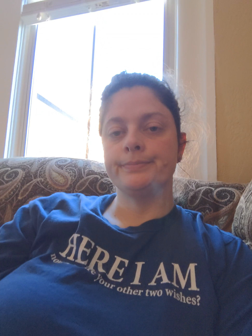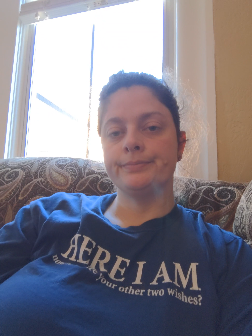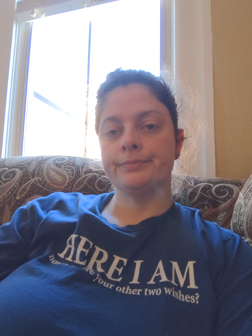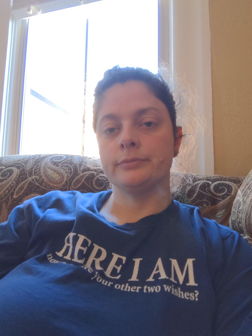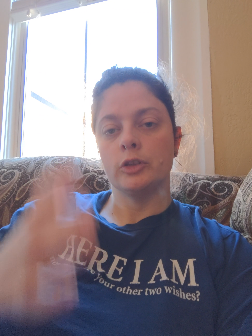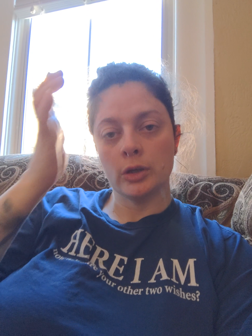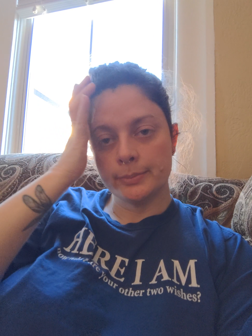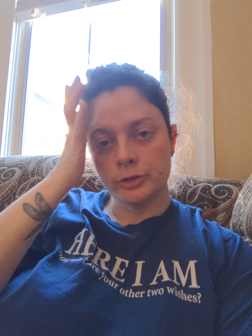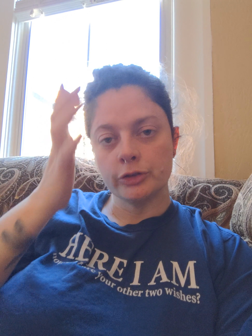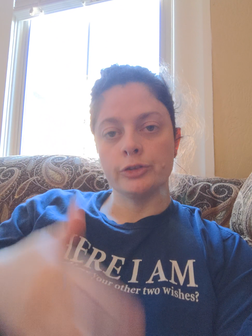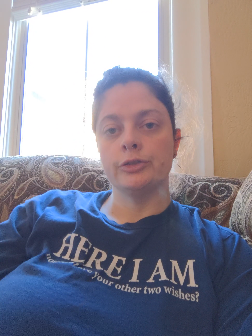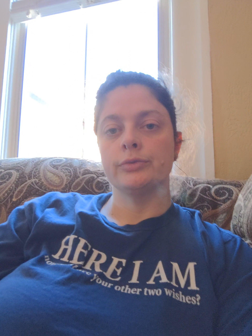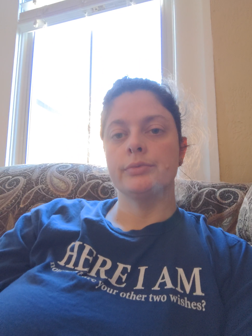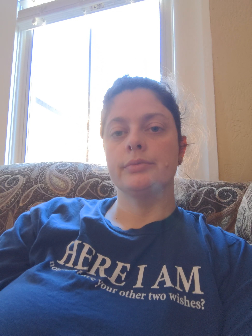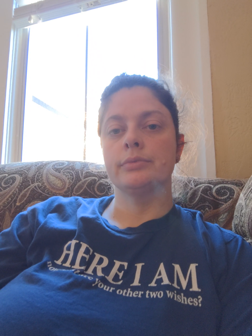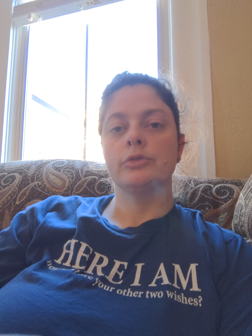garbage